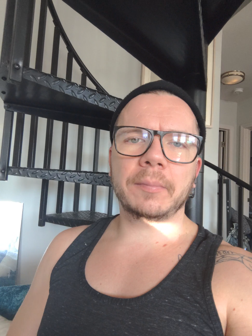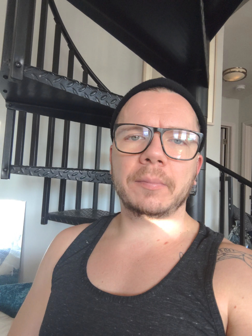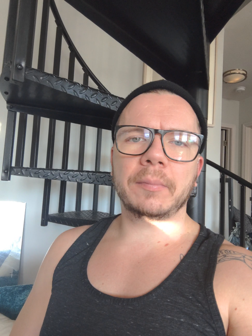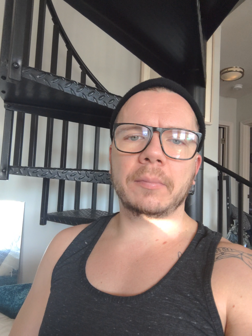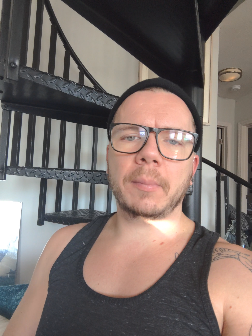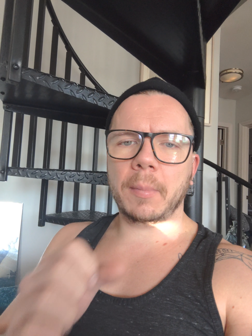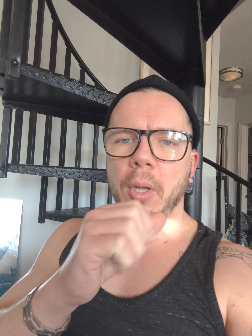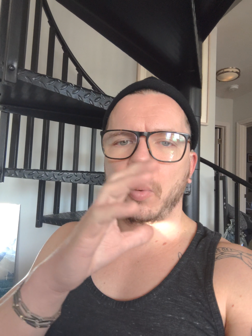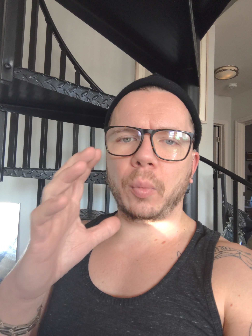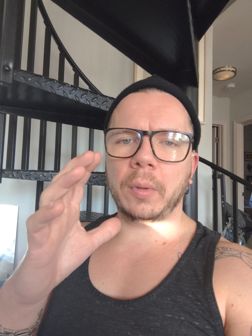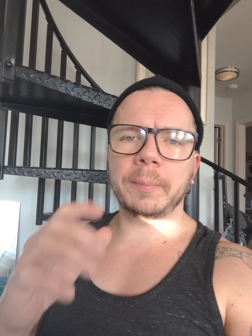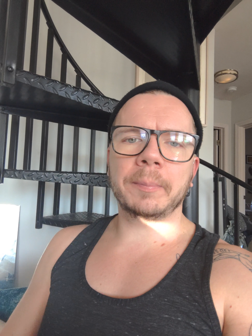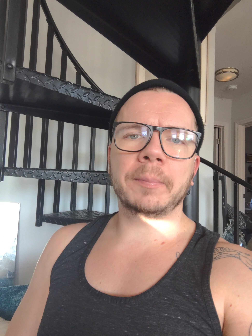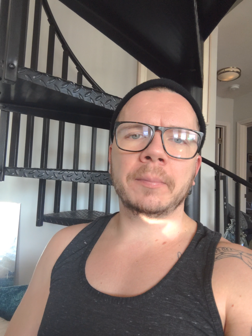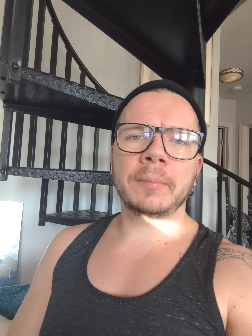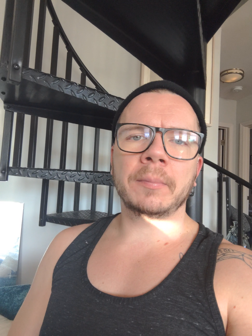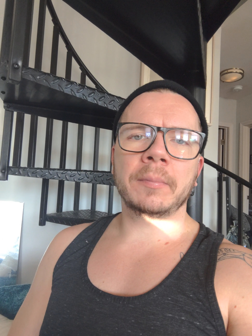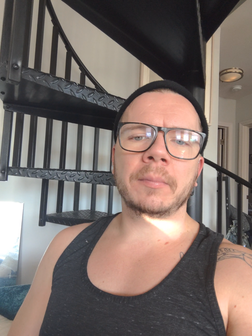balloon